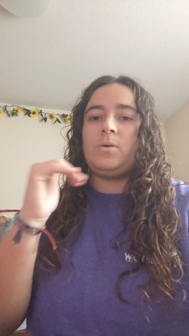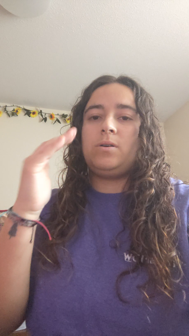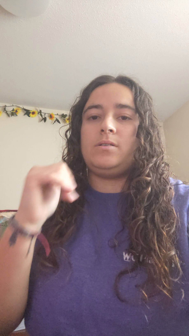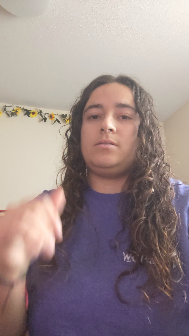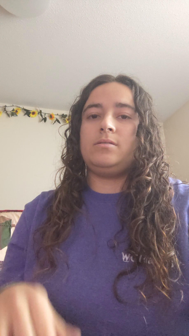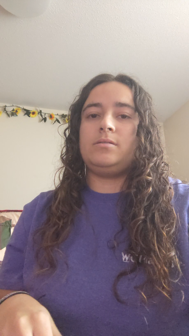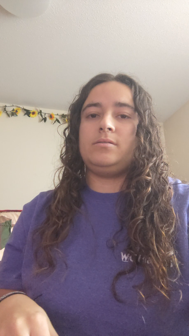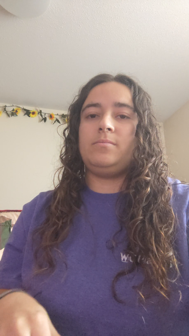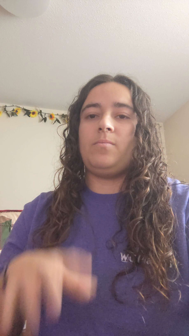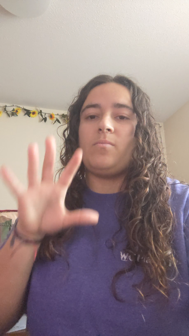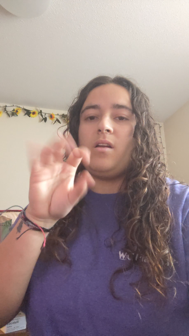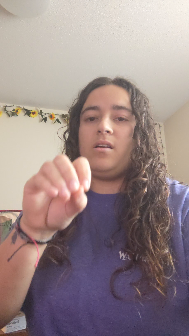bite